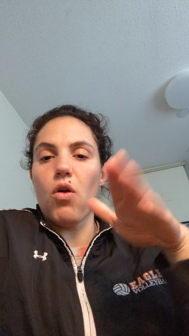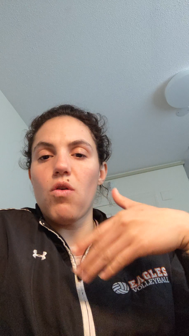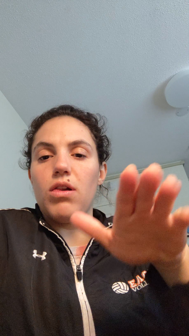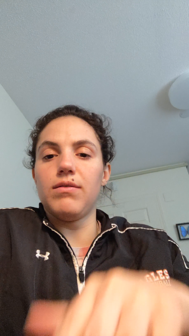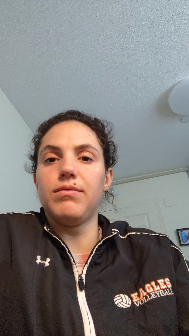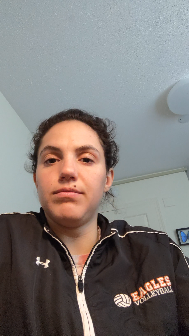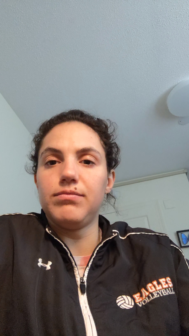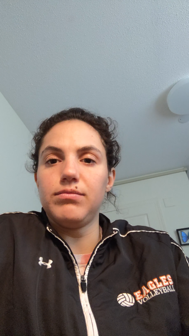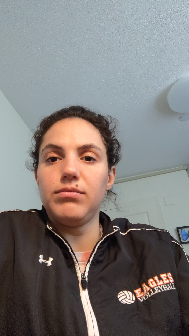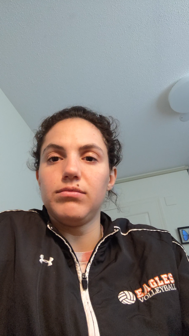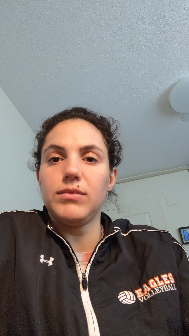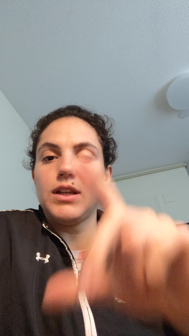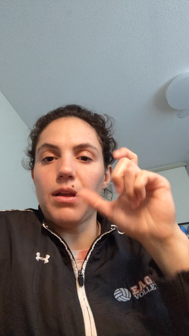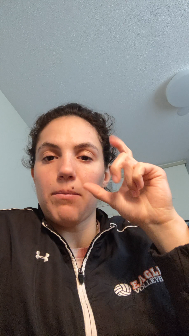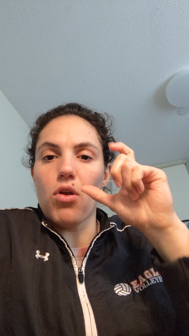camera